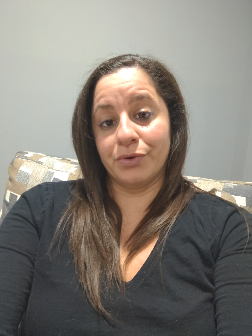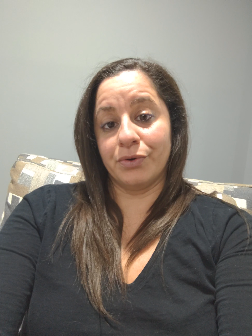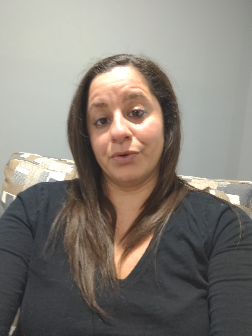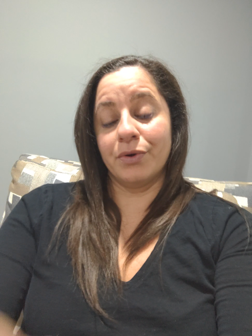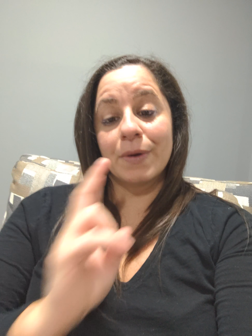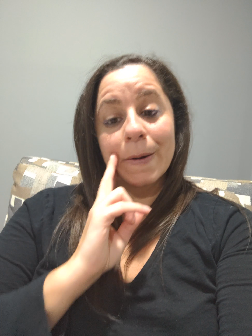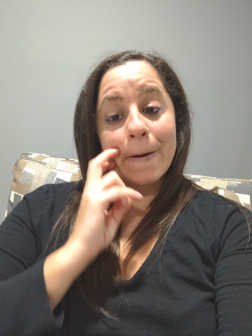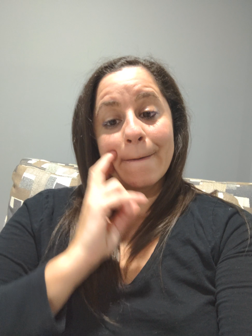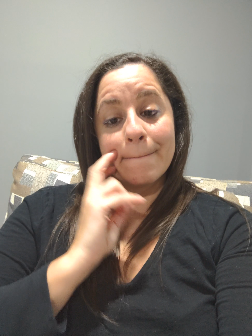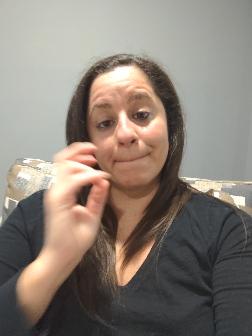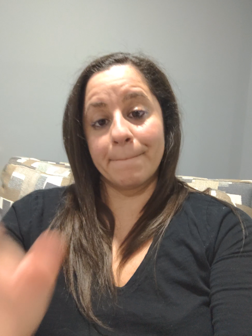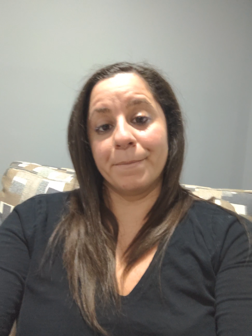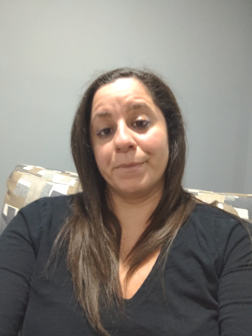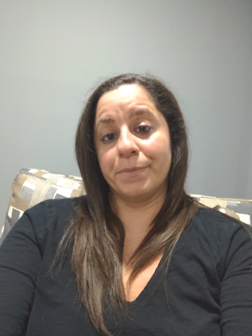gum